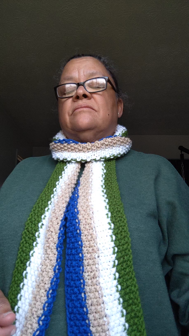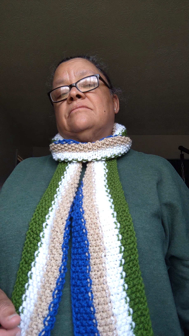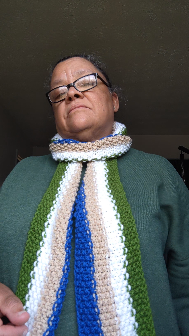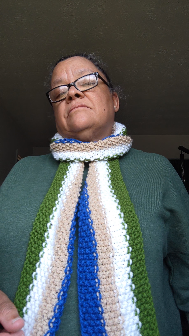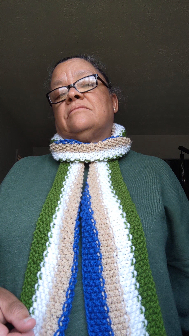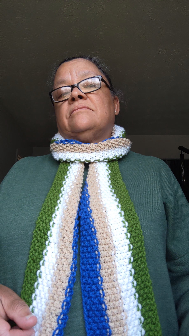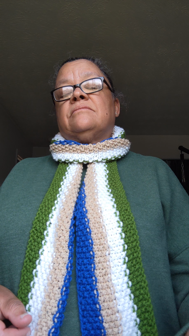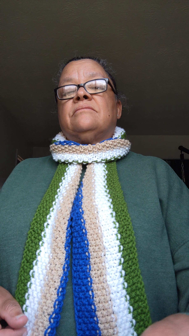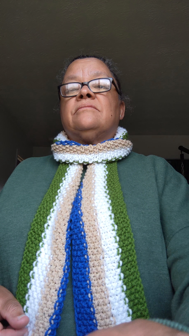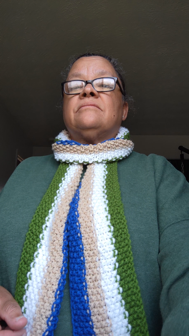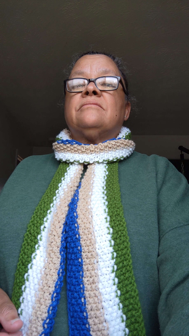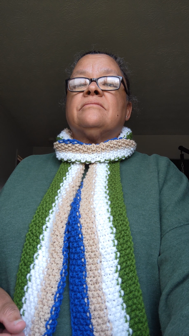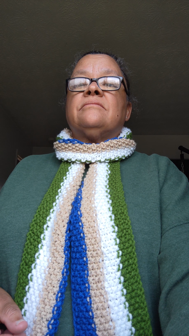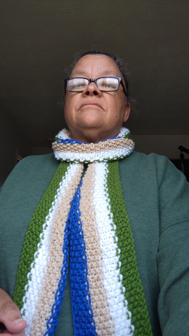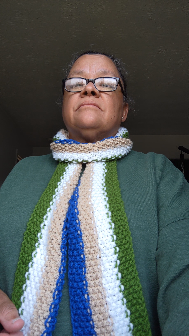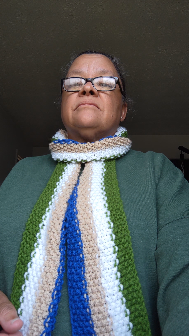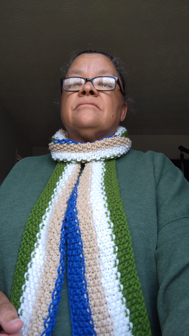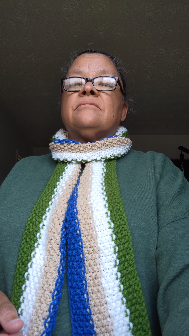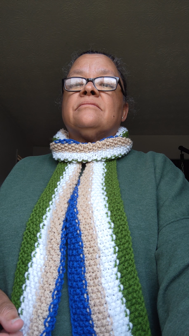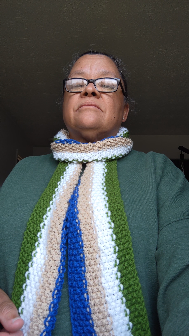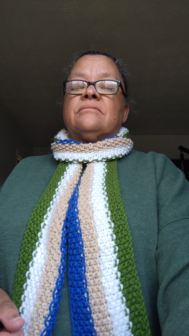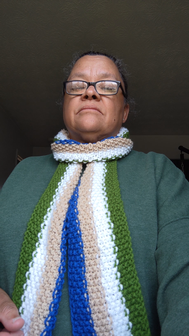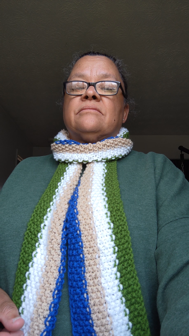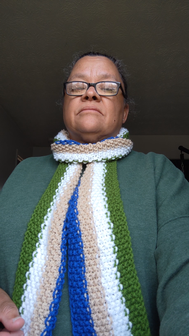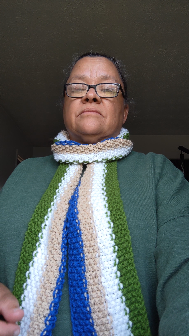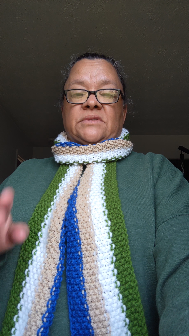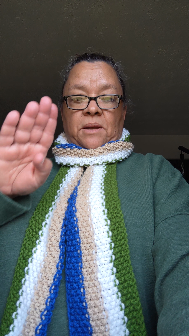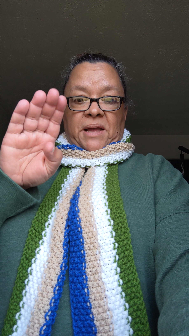be